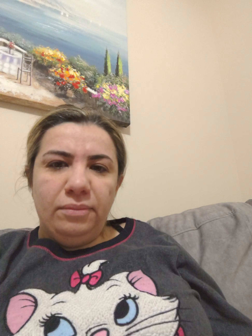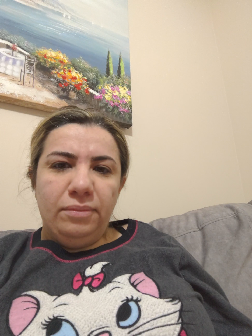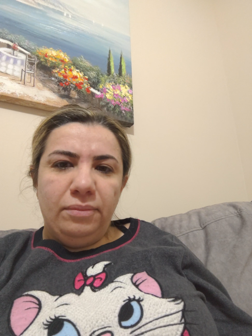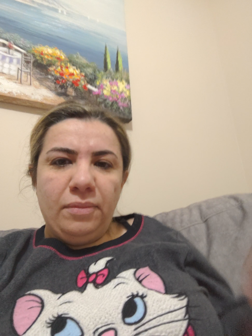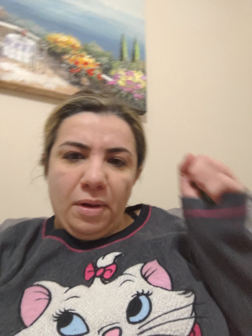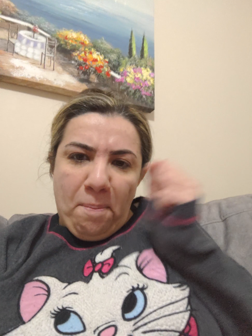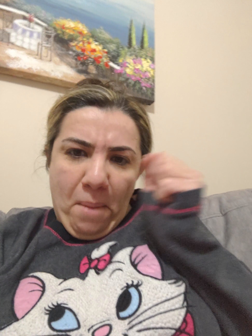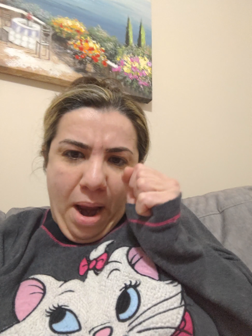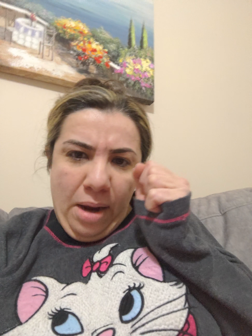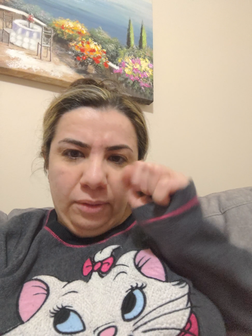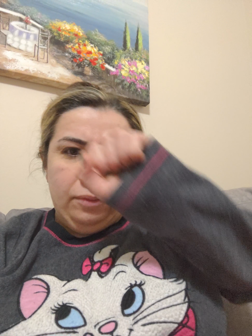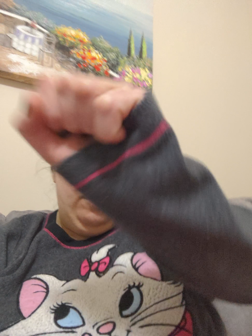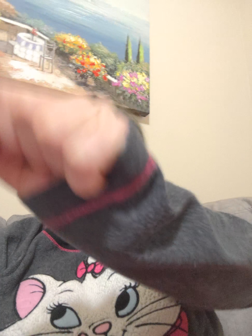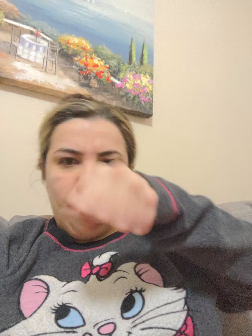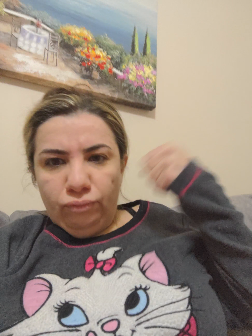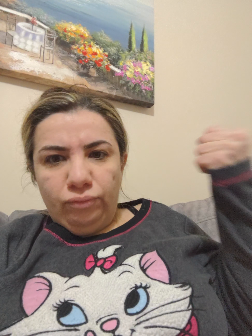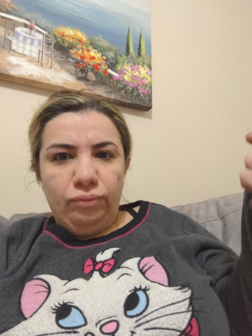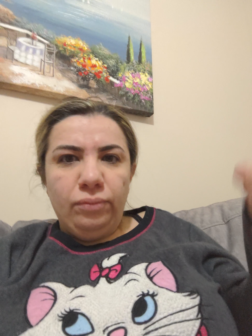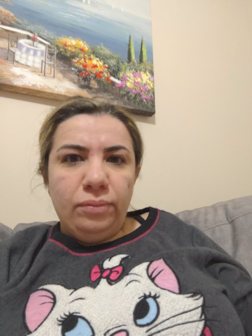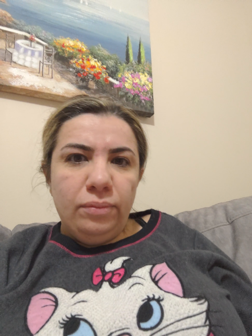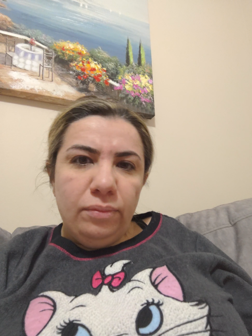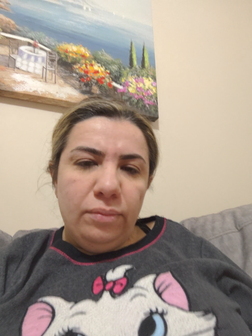refrigerator